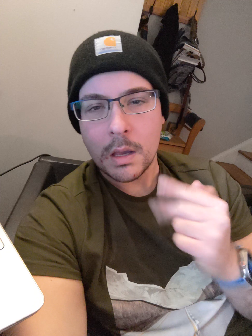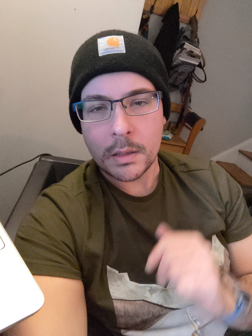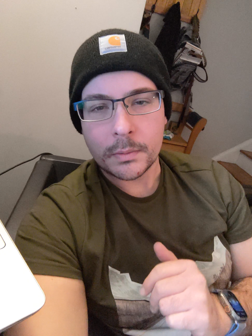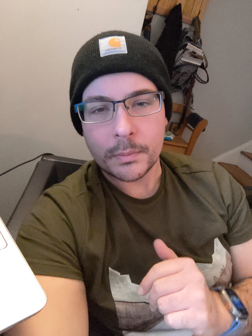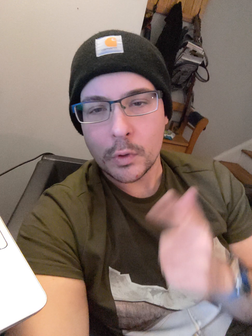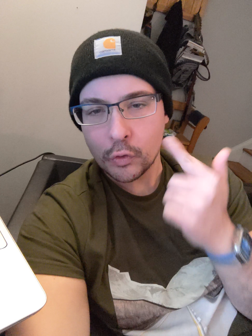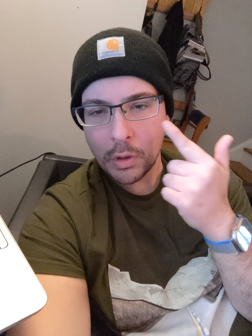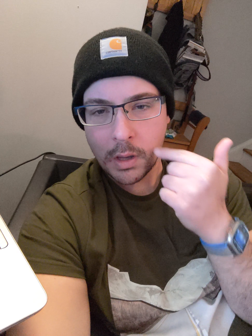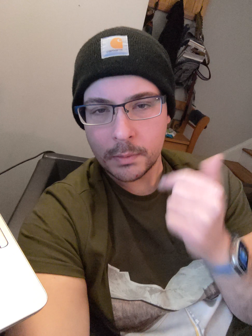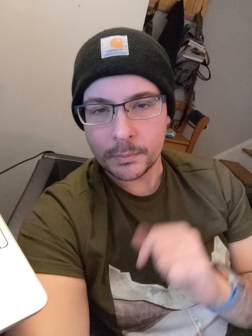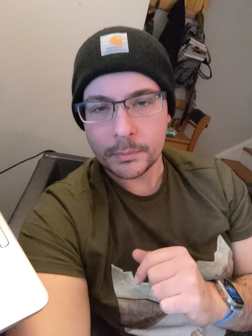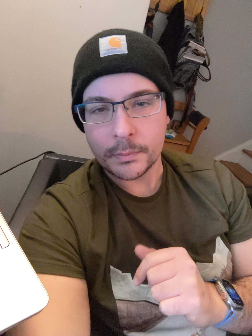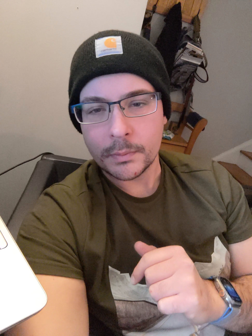cry